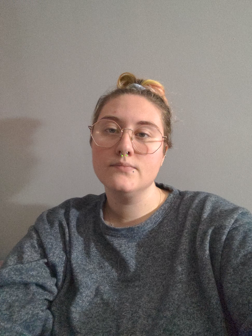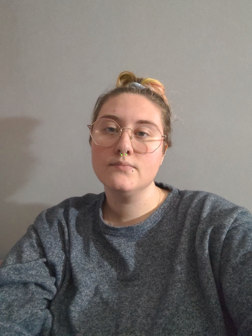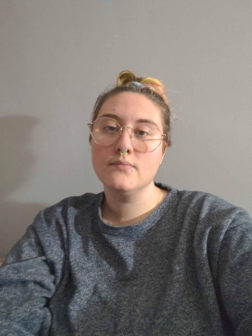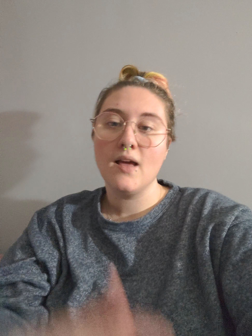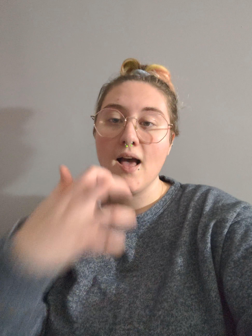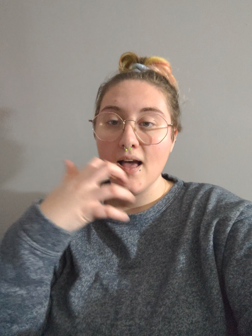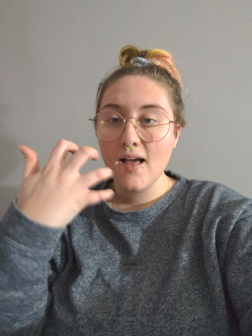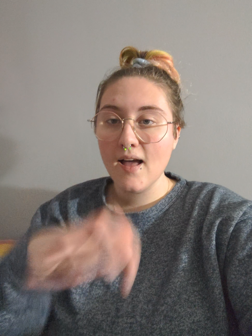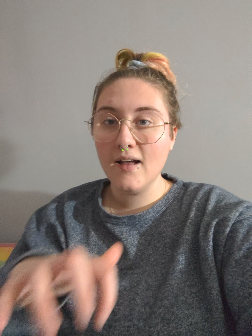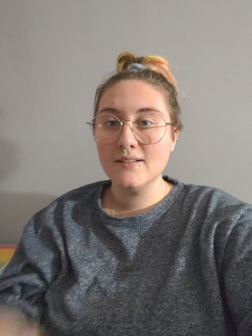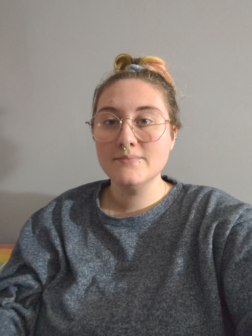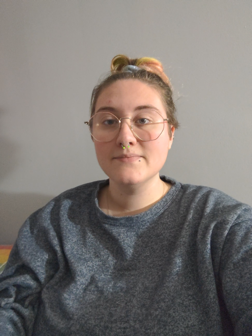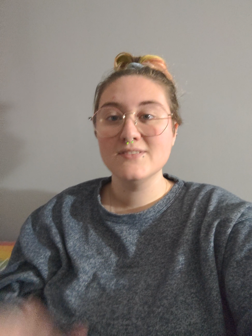hot